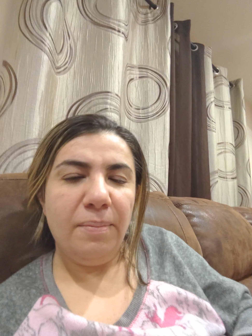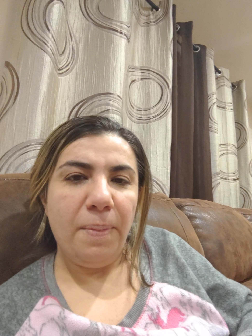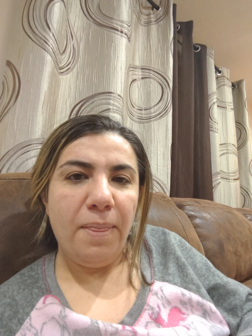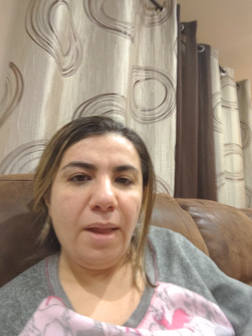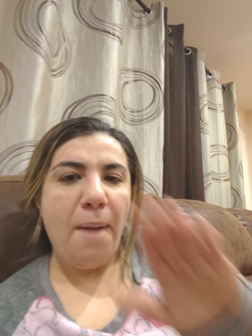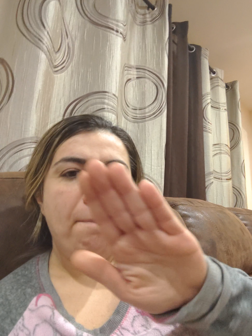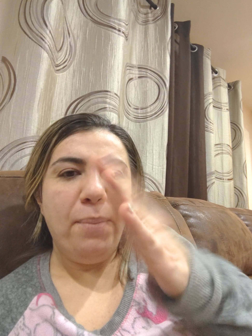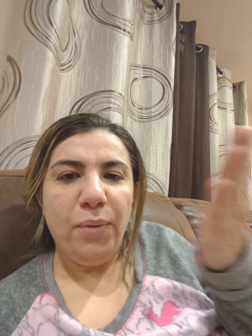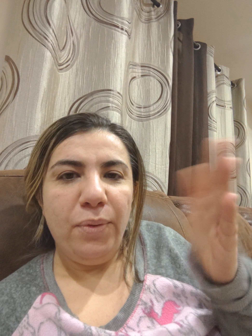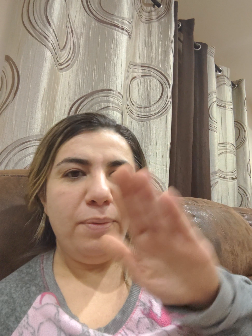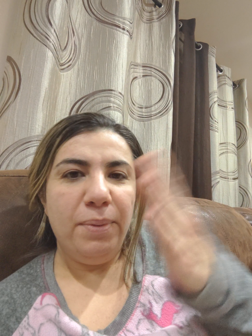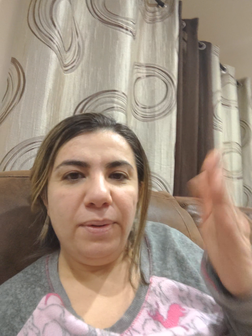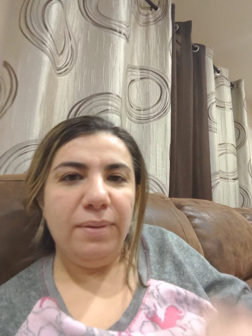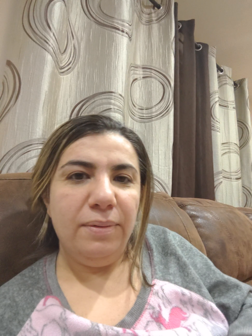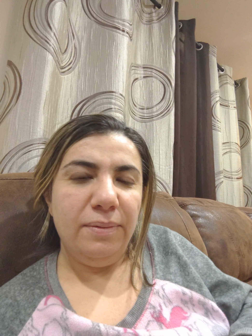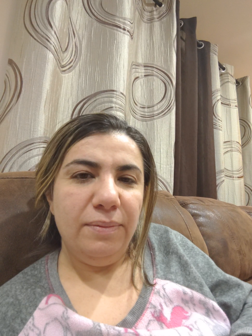book